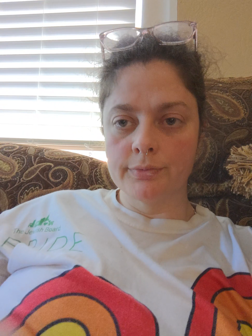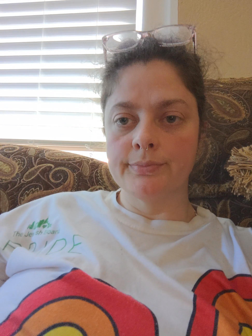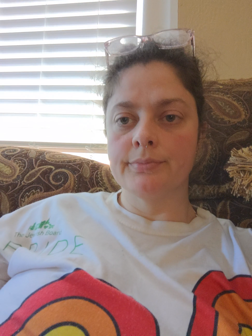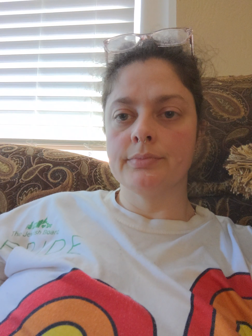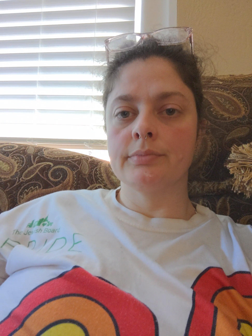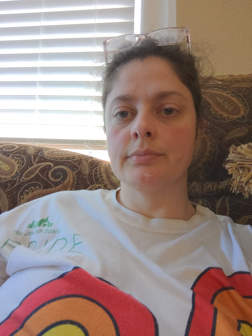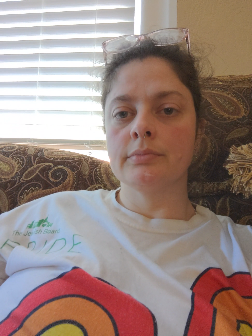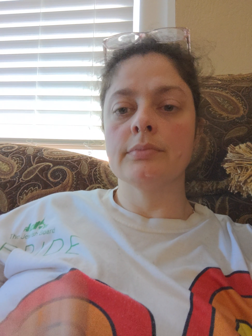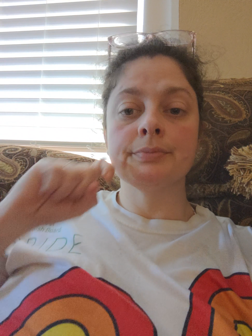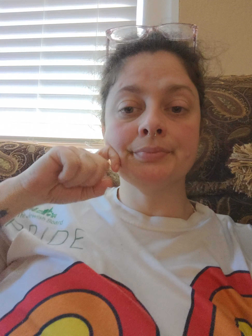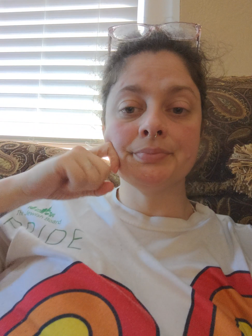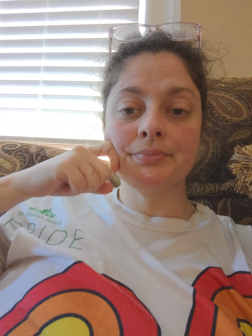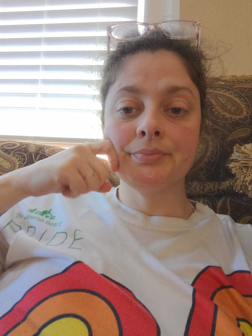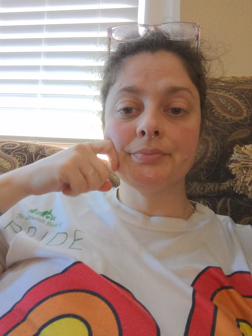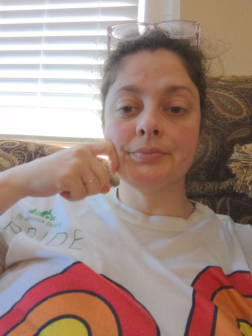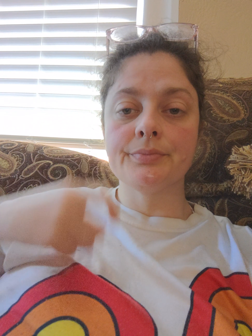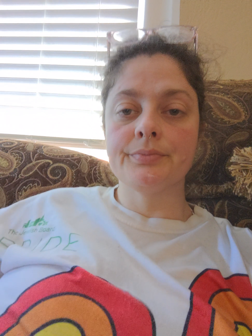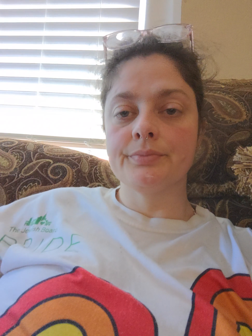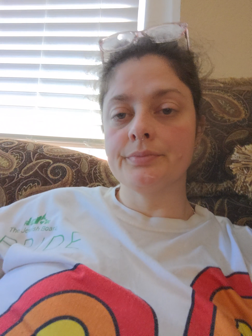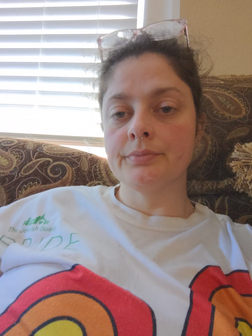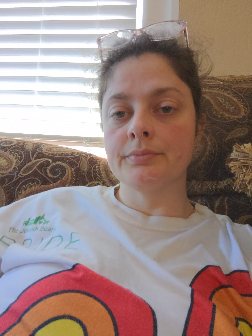apple